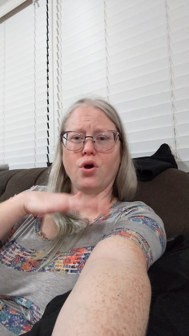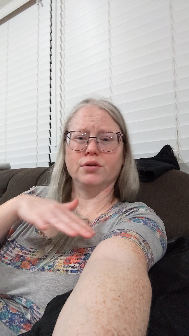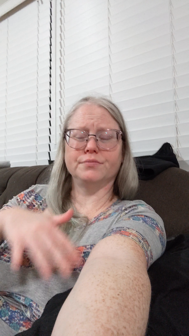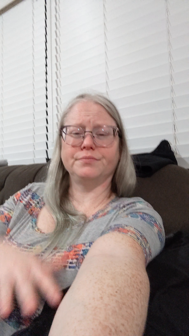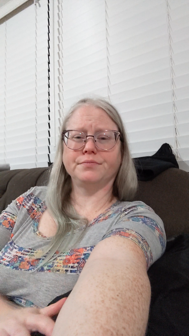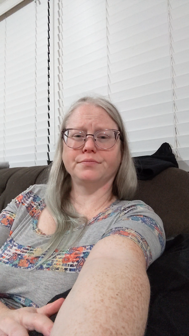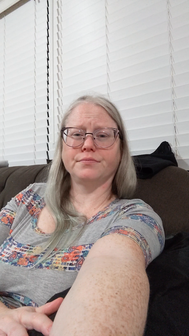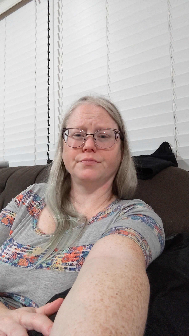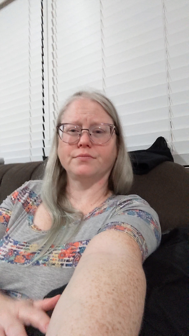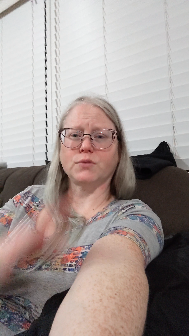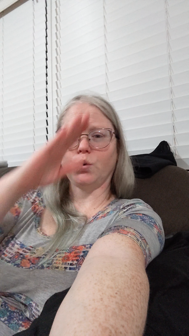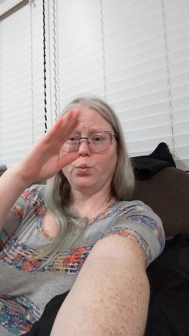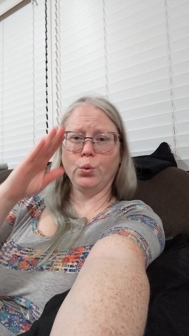roof